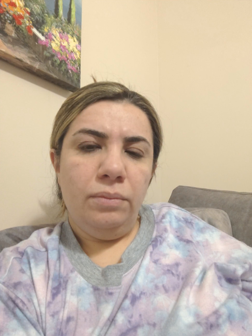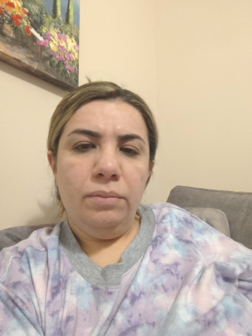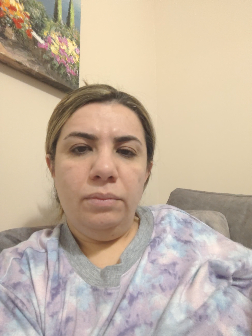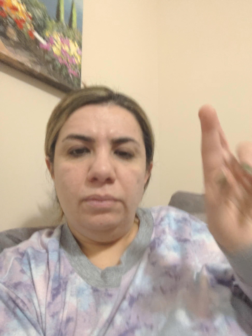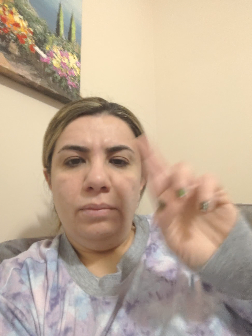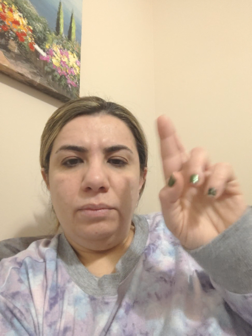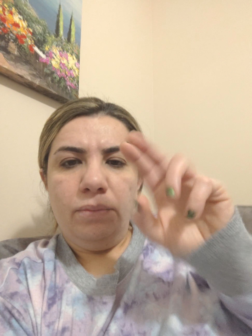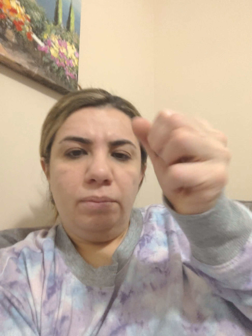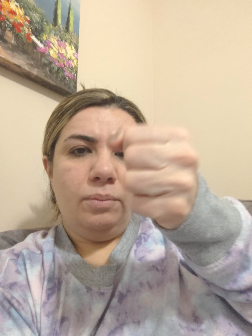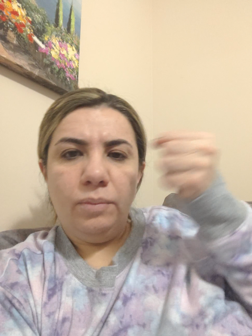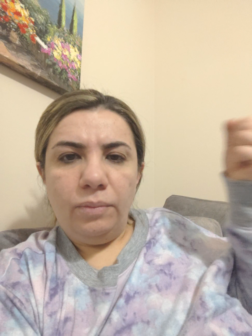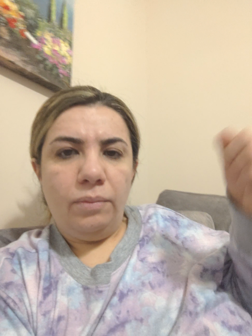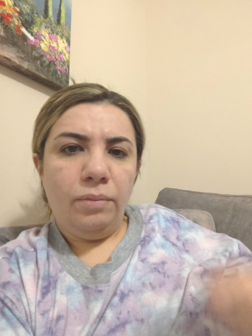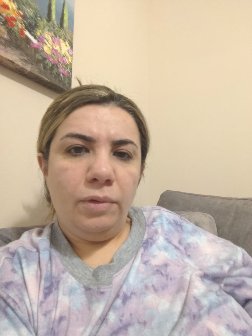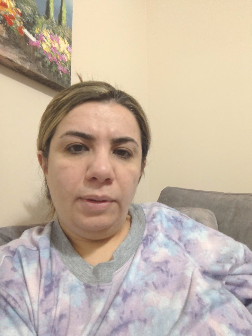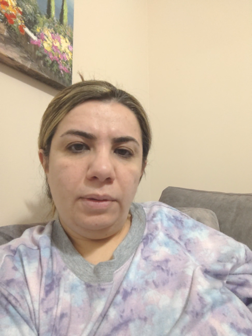refrigerator